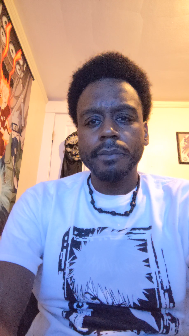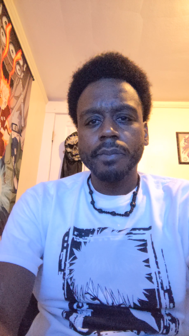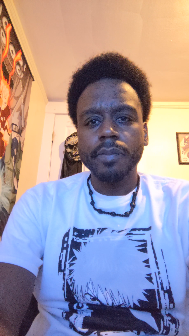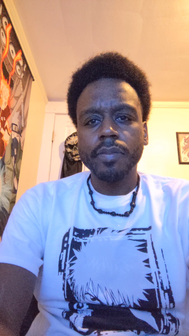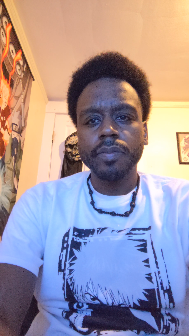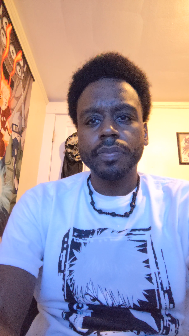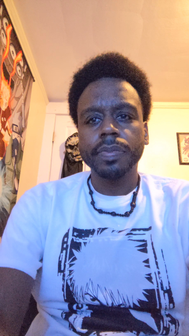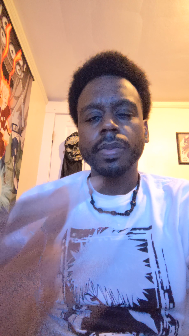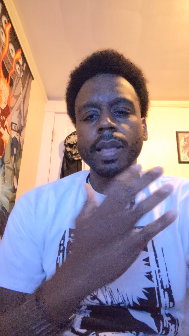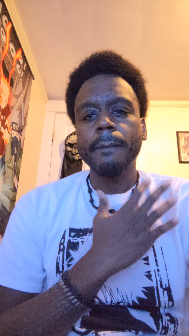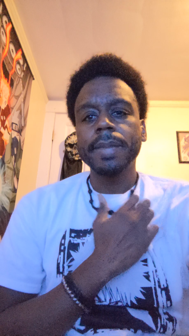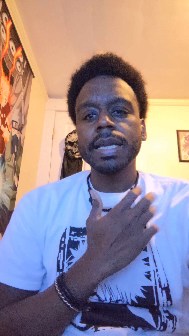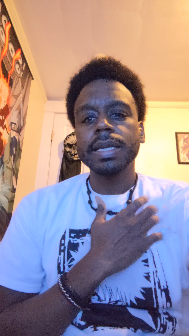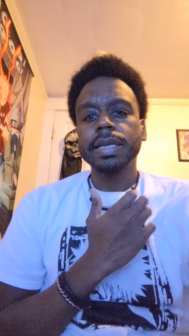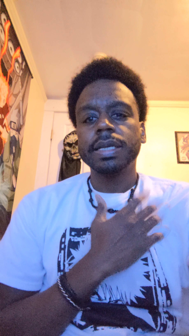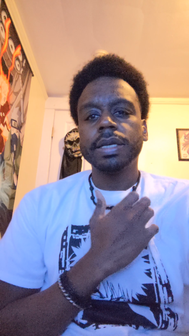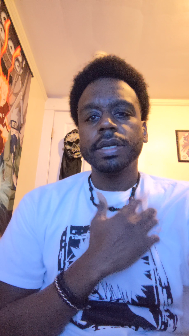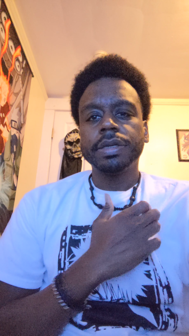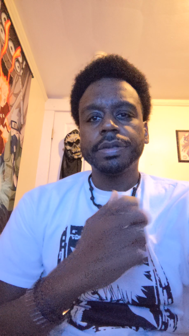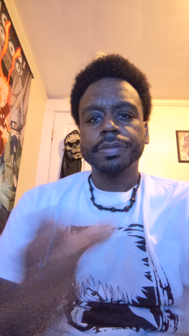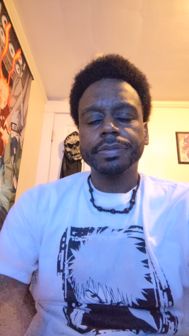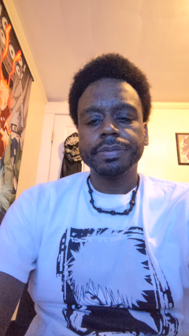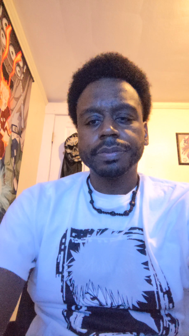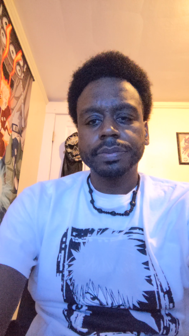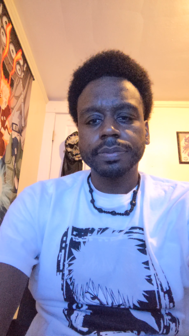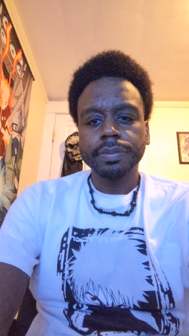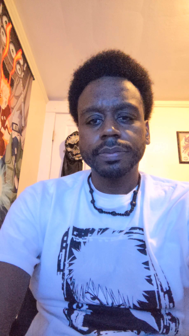bear